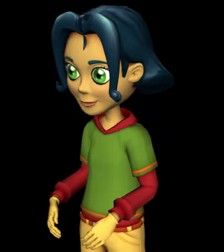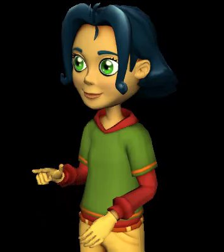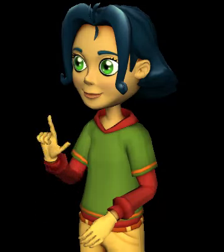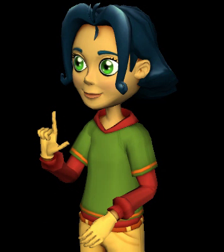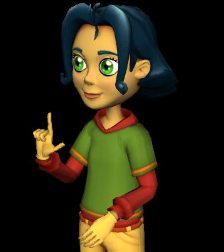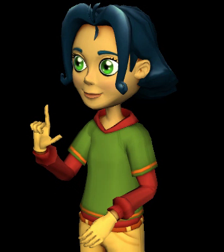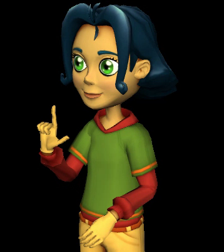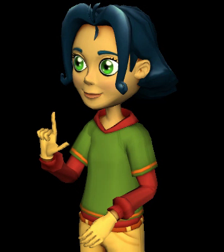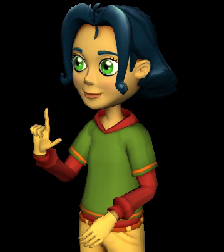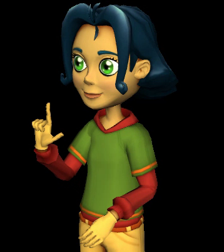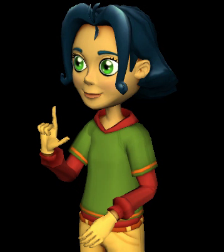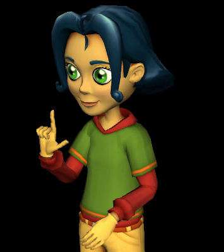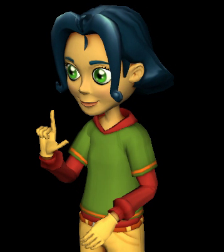الإثنين